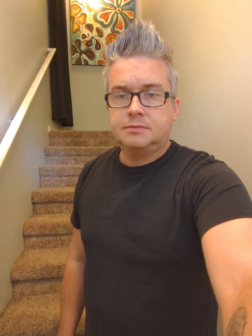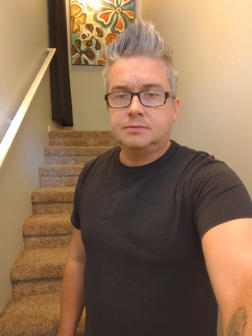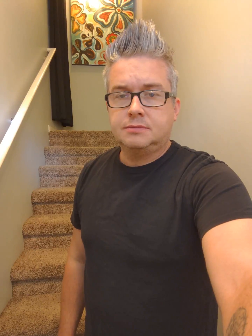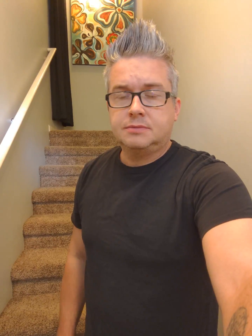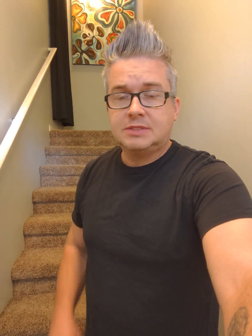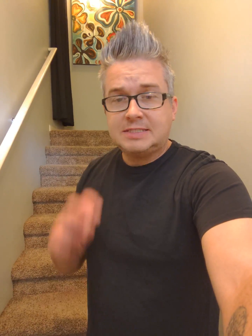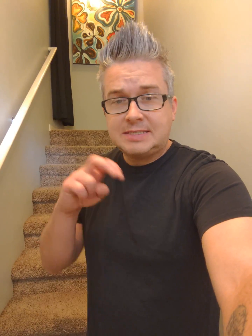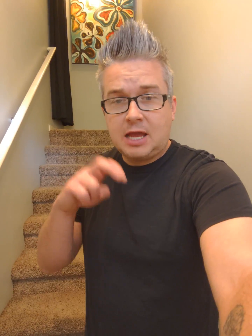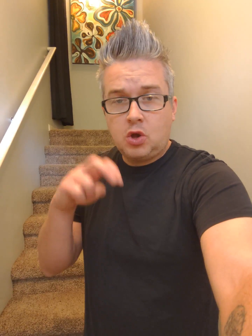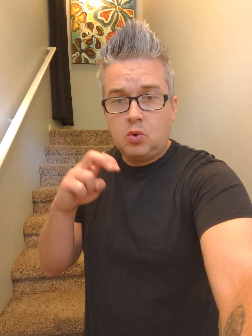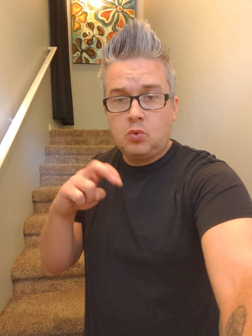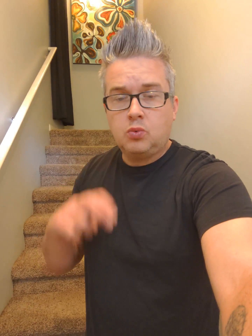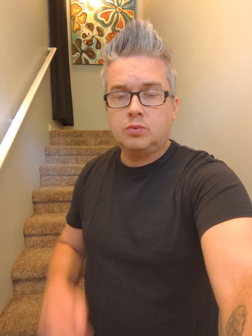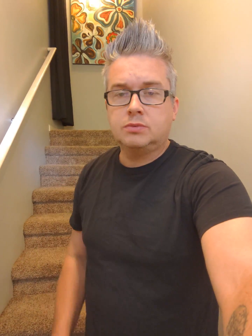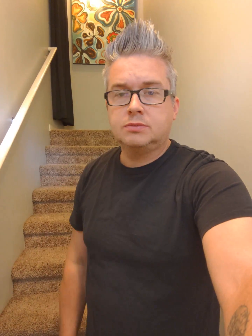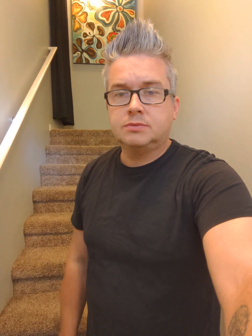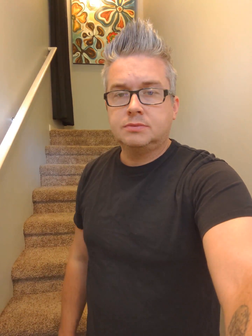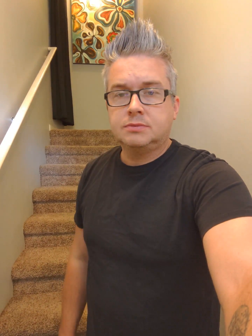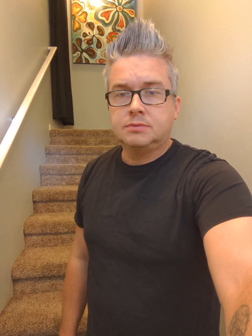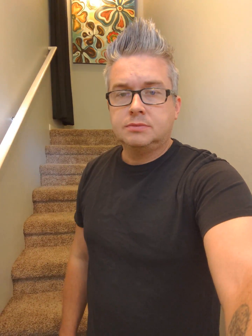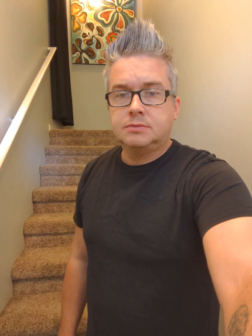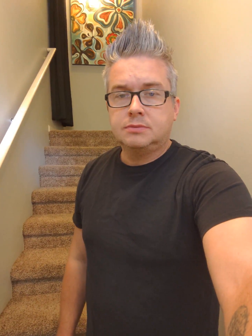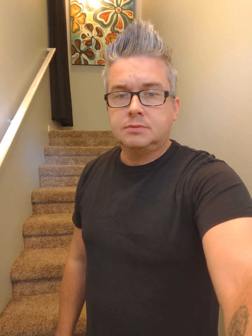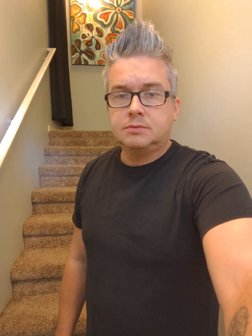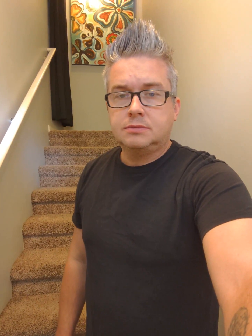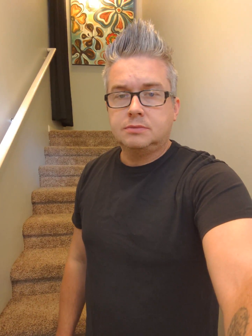potato